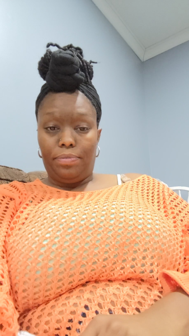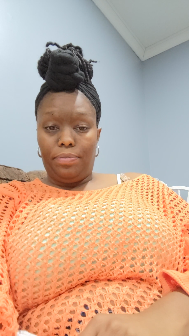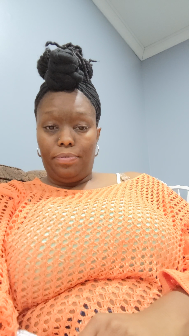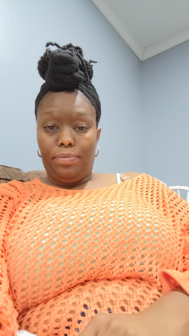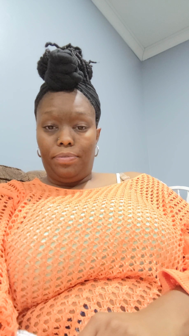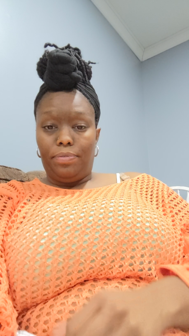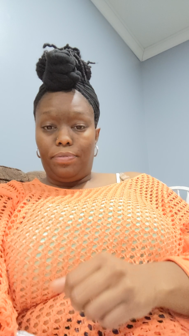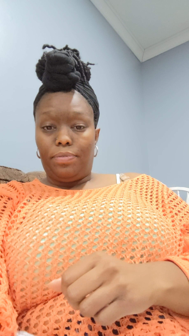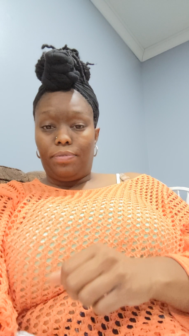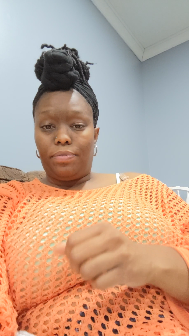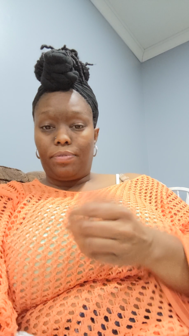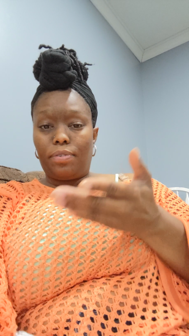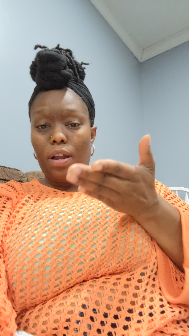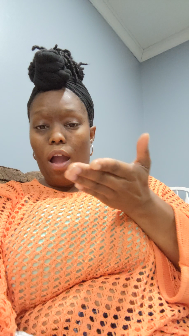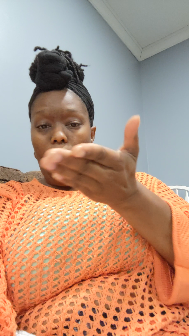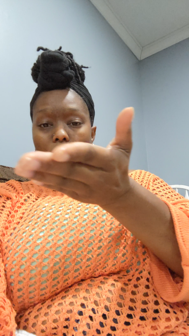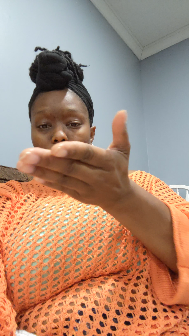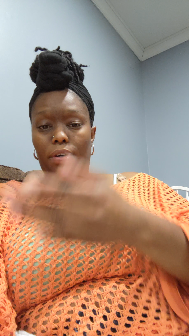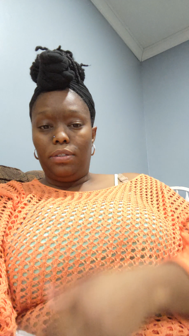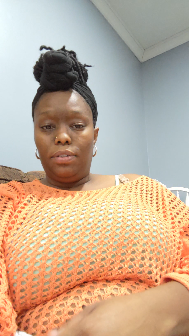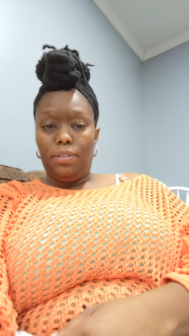oven